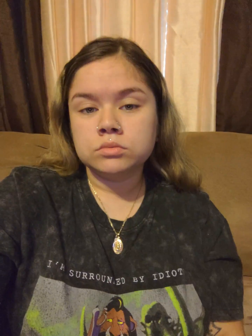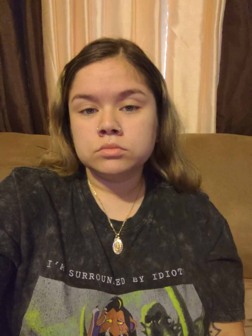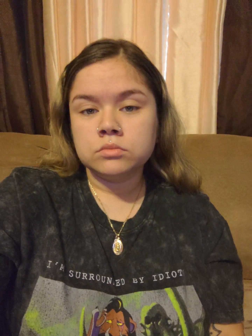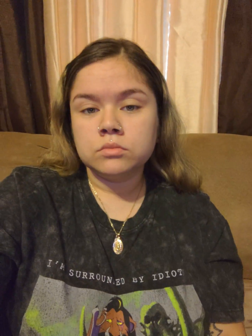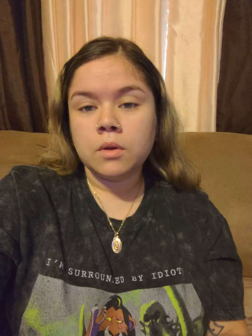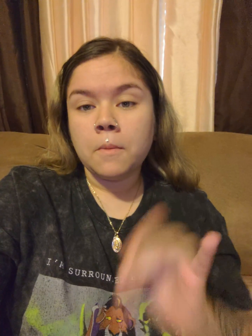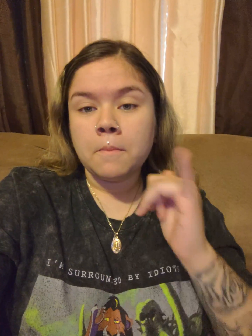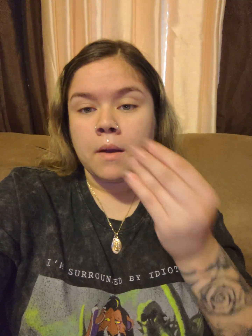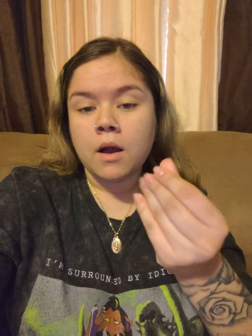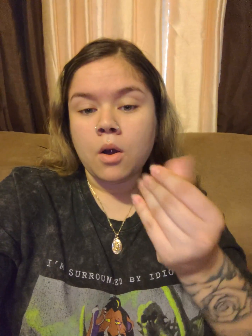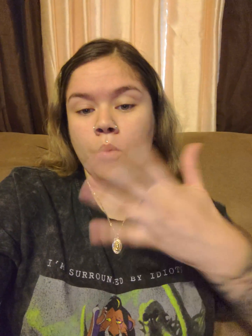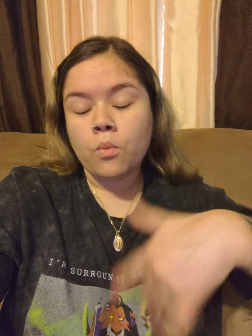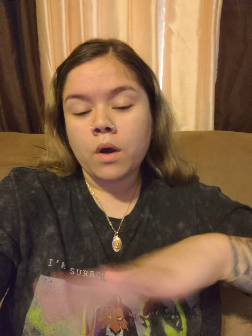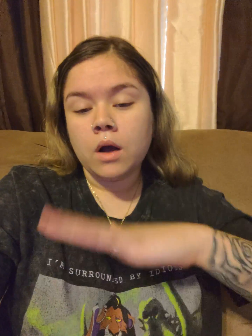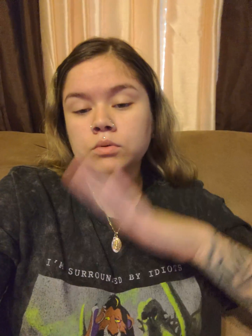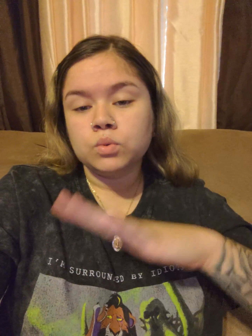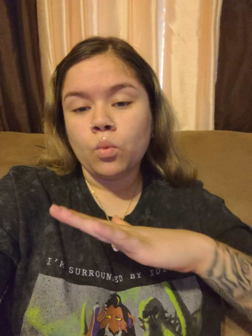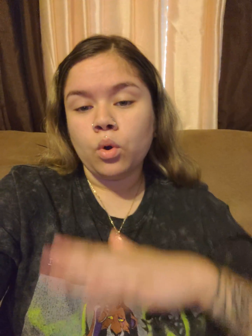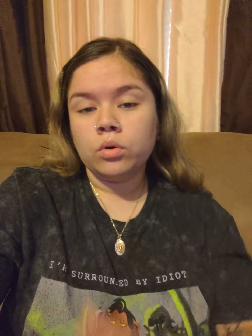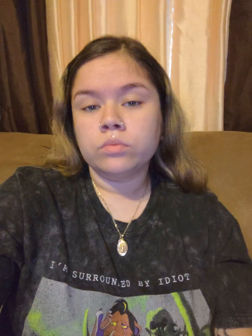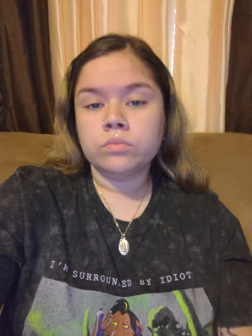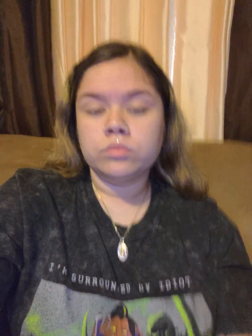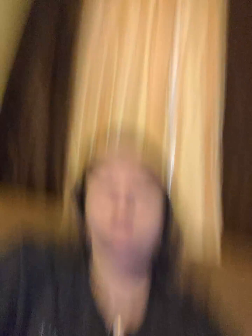playground